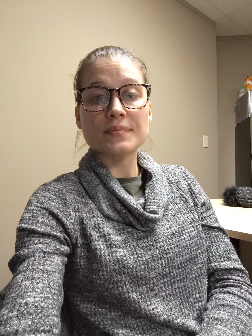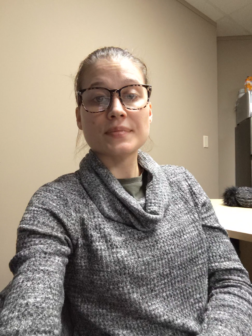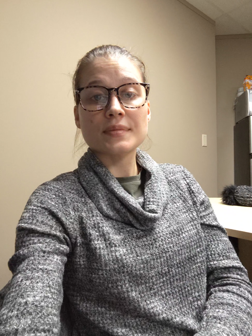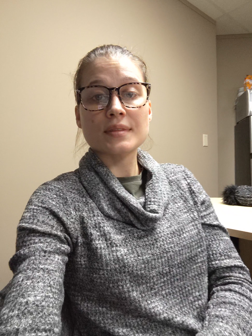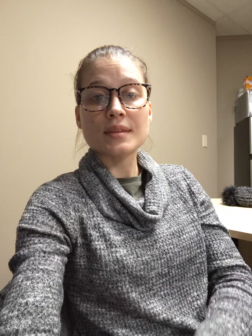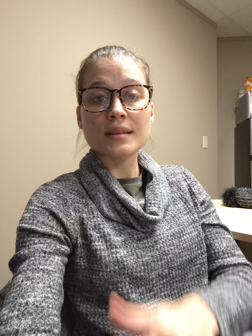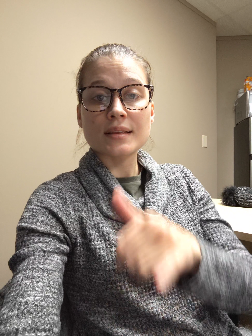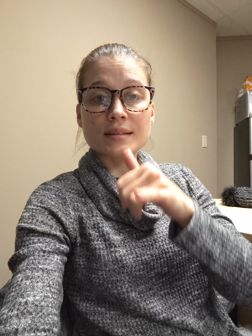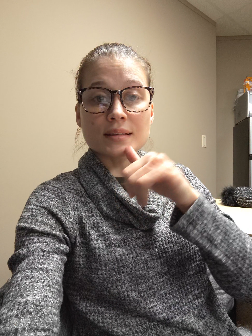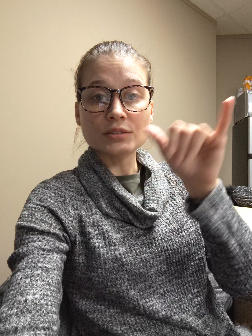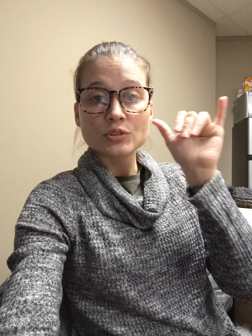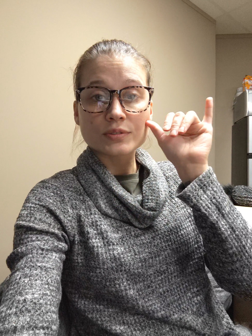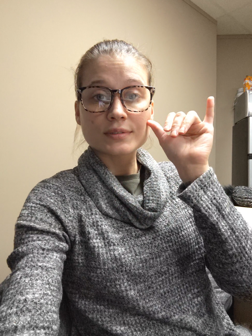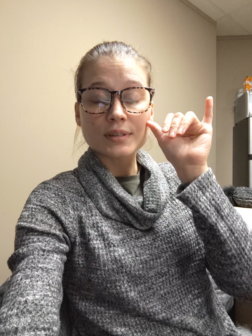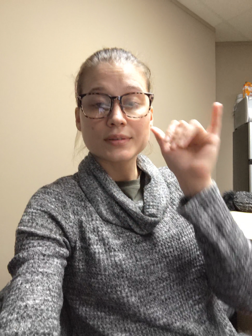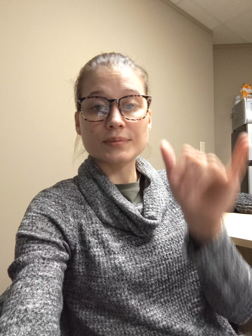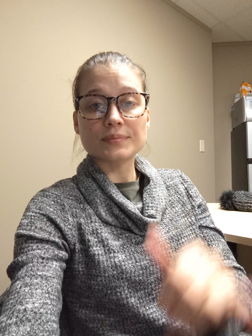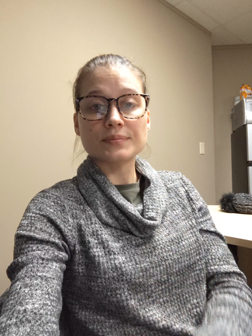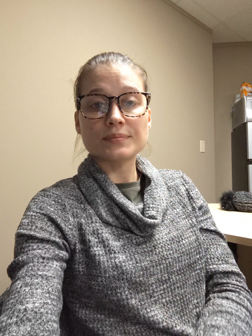yesterday